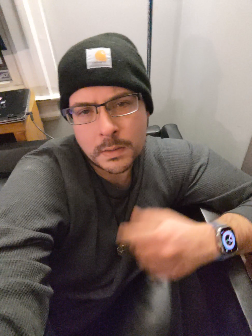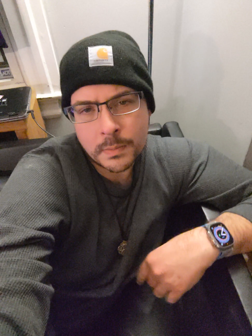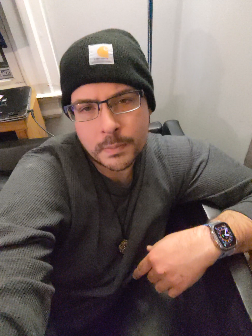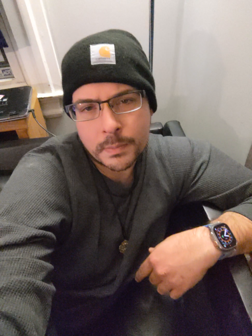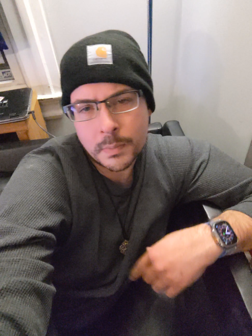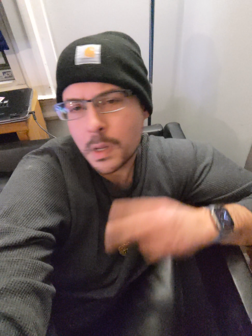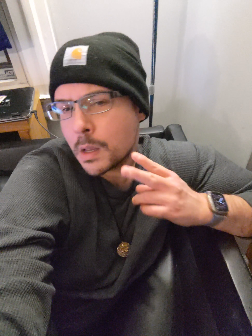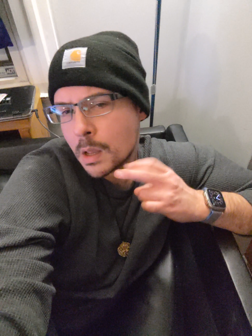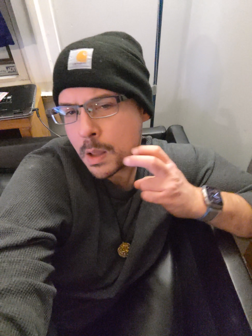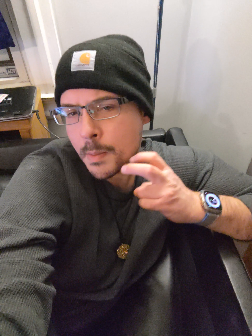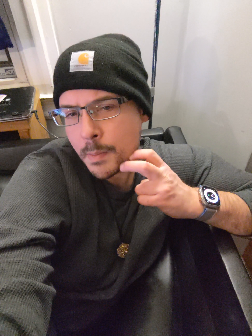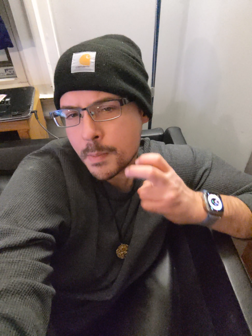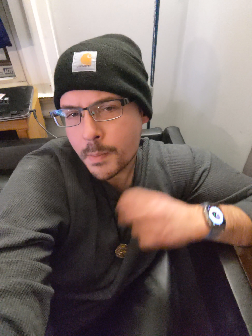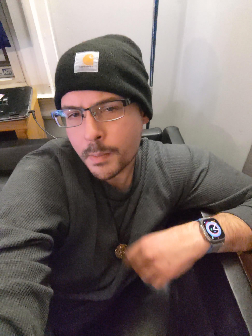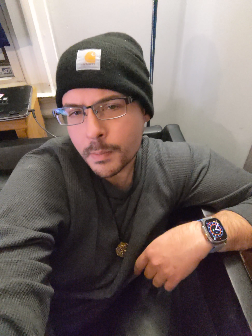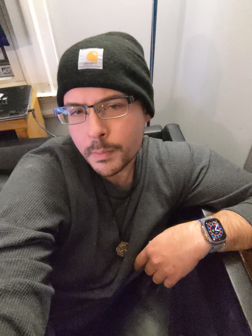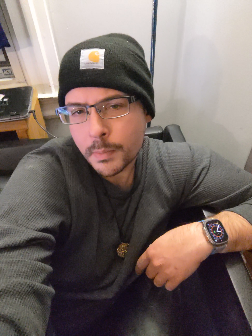gum